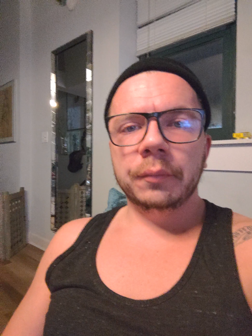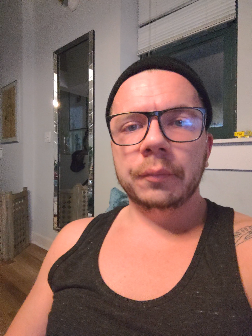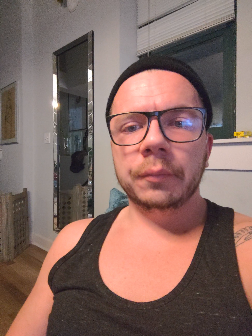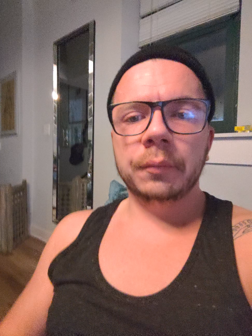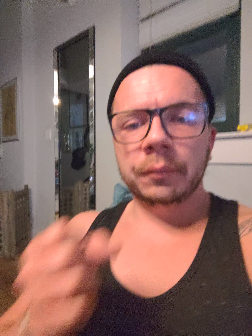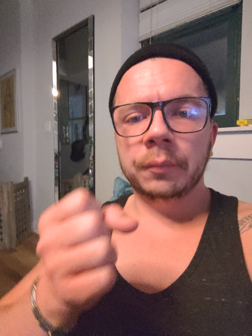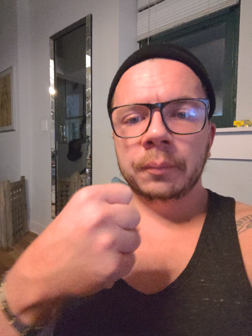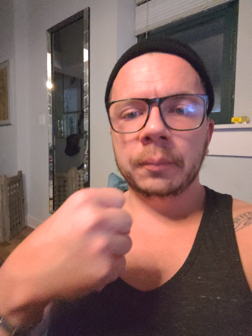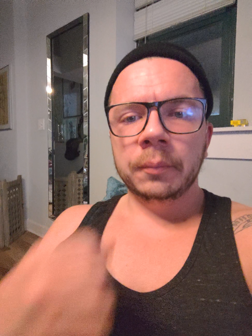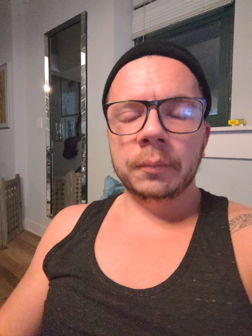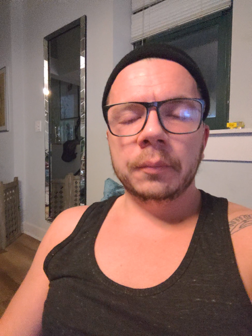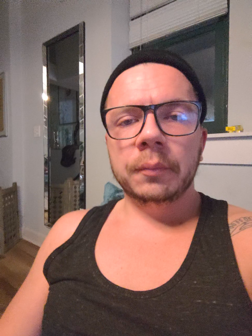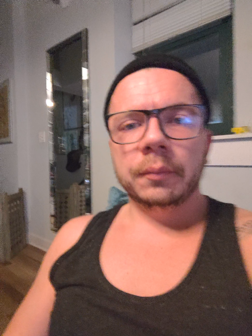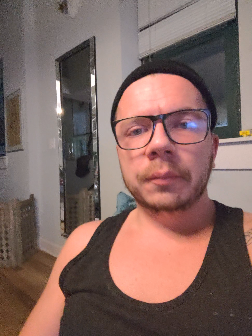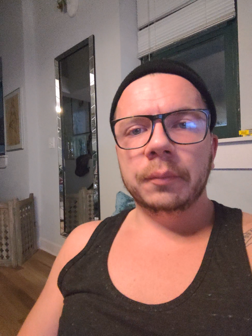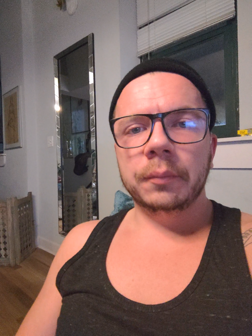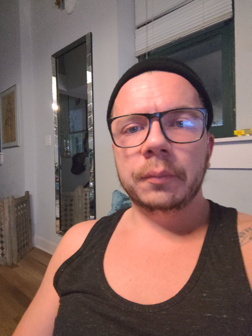make